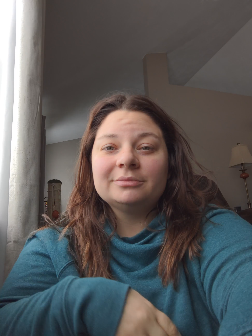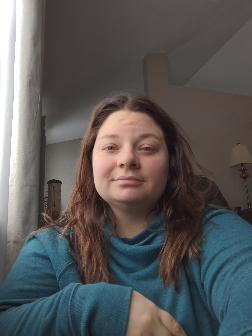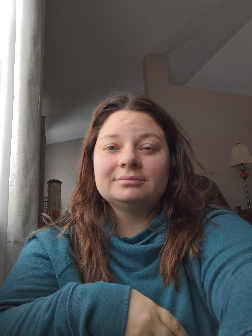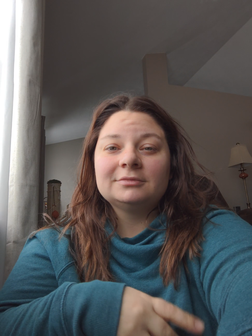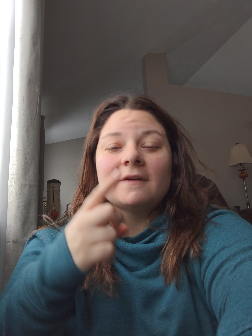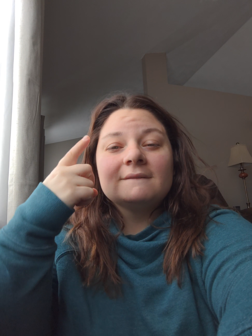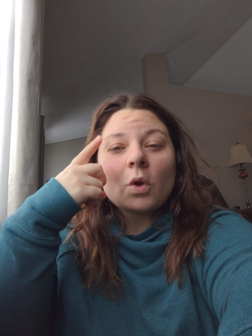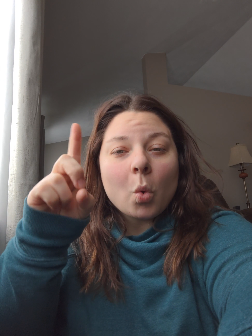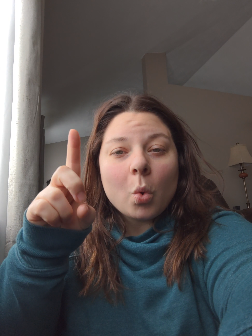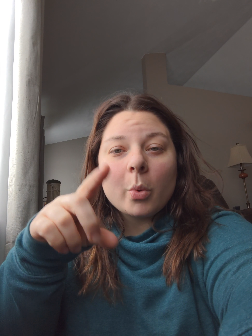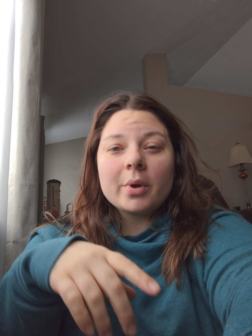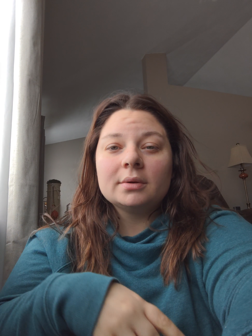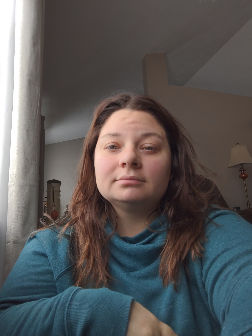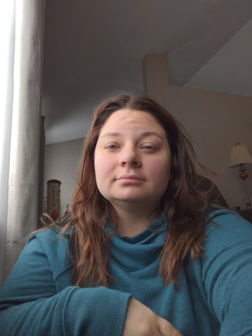for